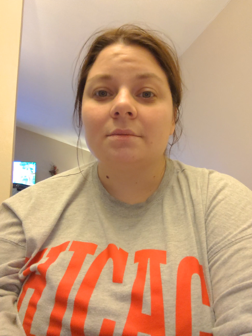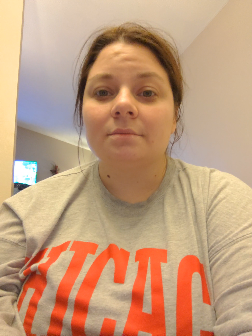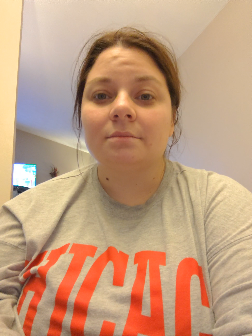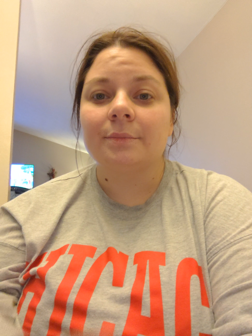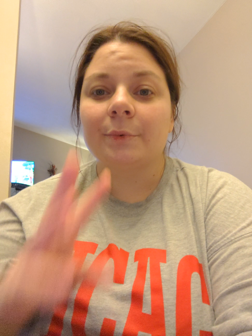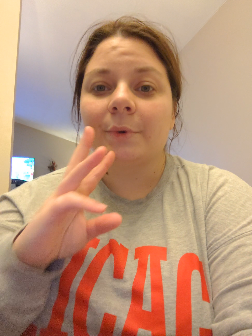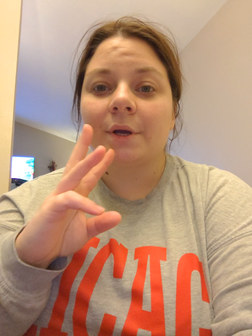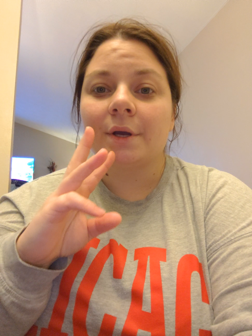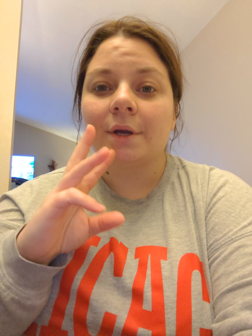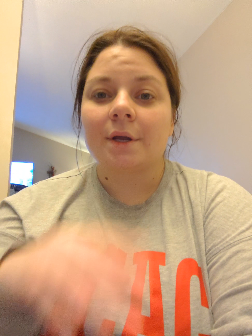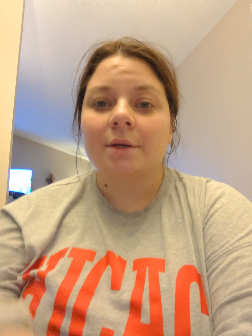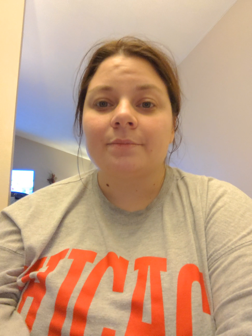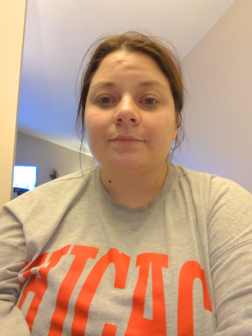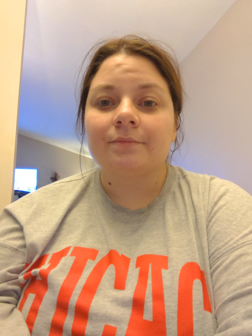water